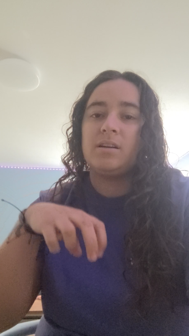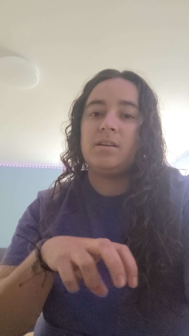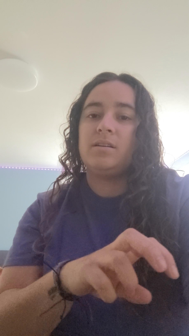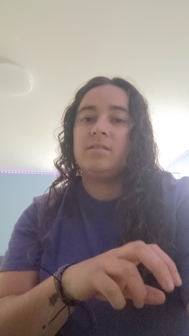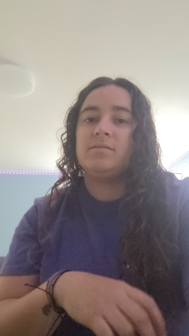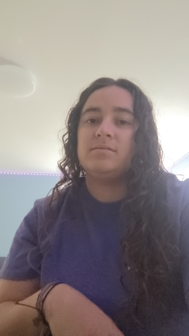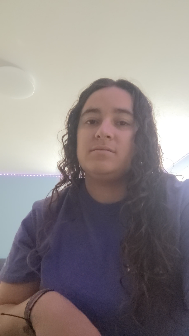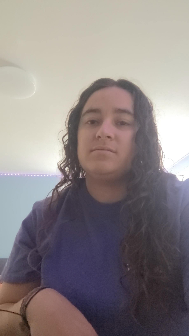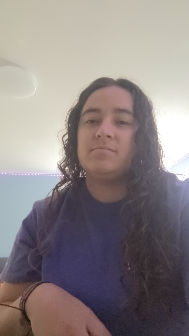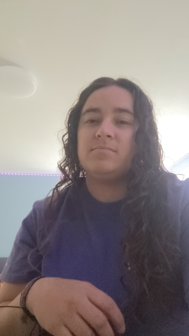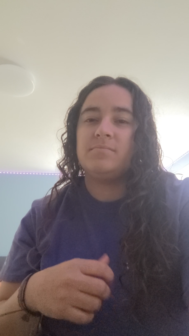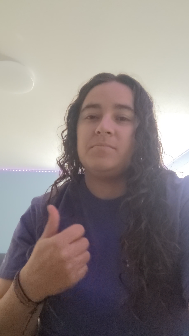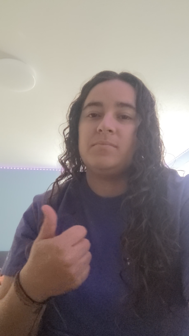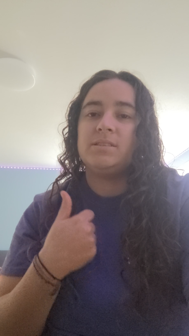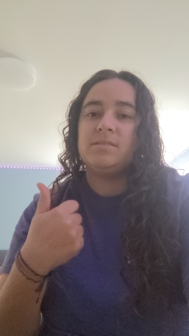basement